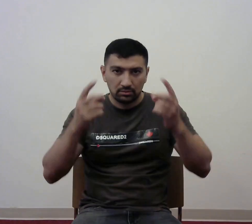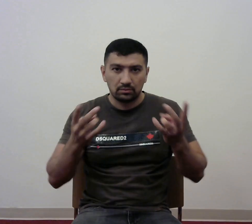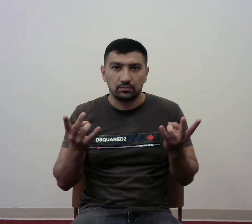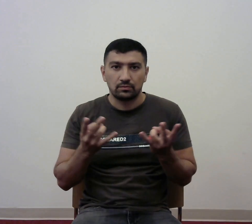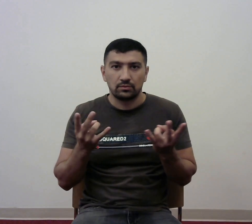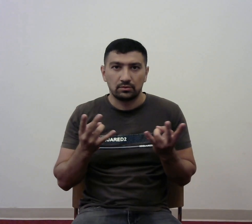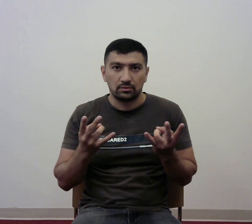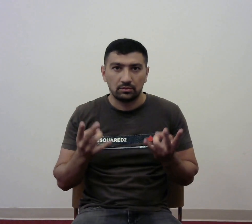lazım